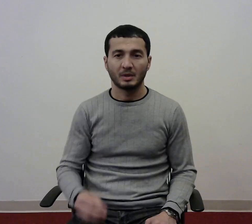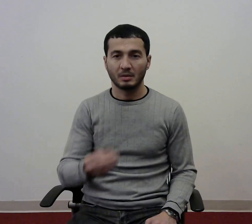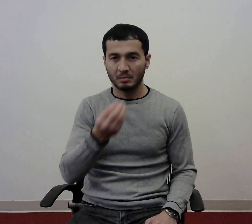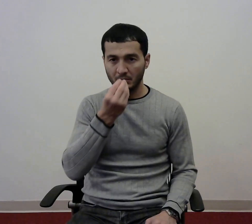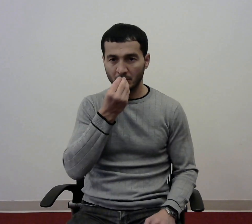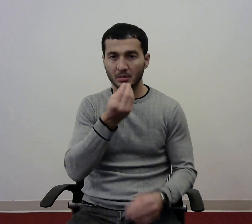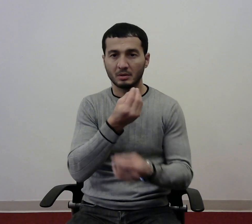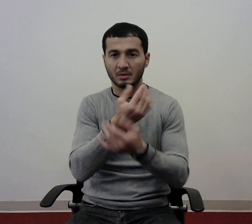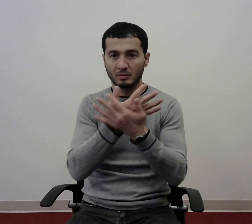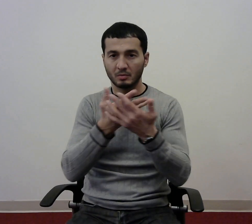ərzaq